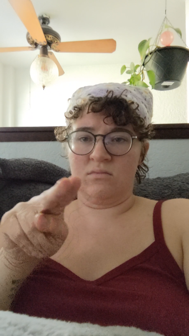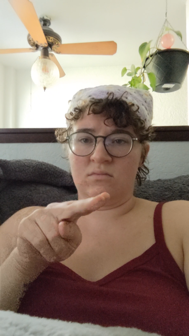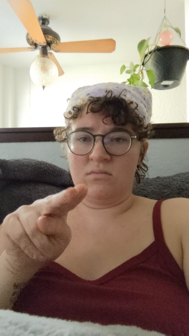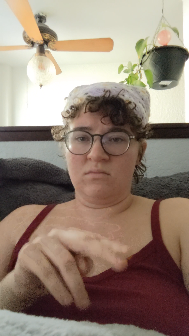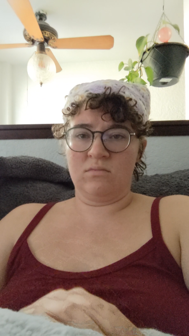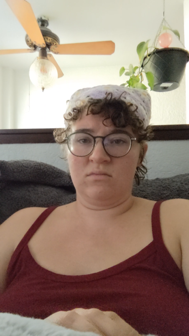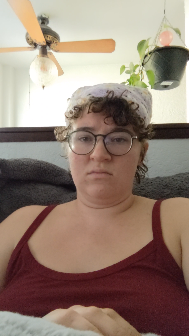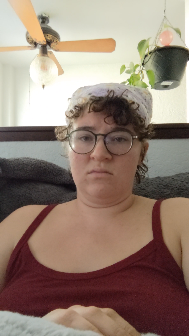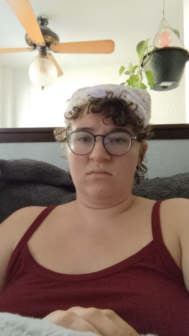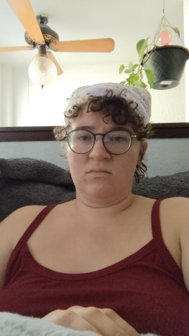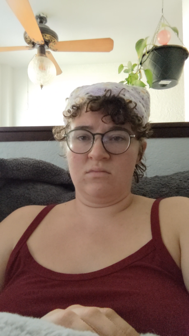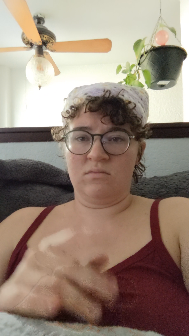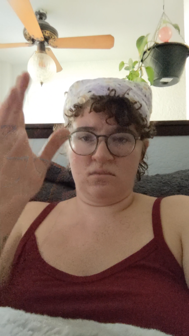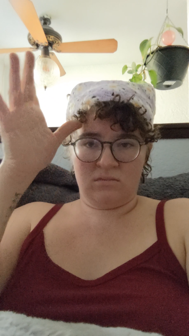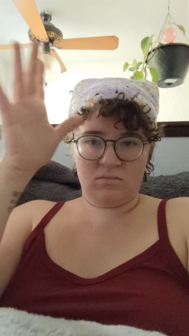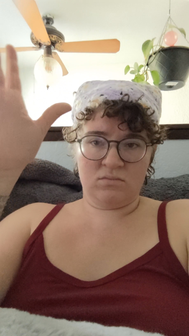deer